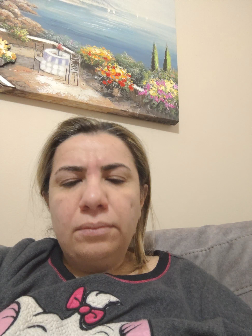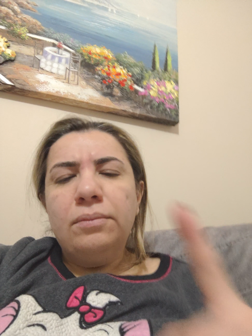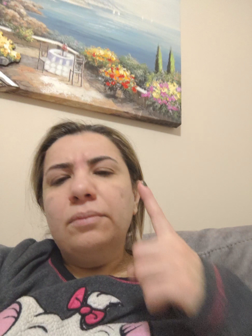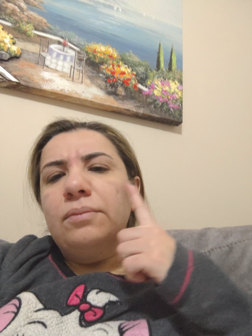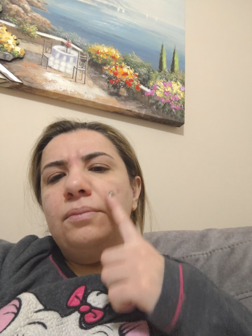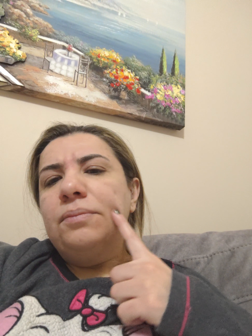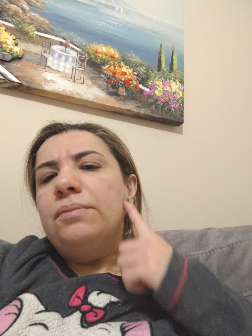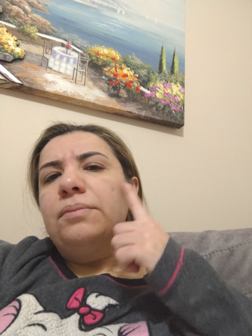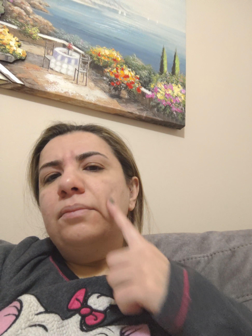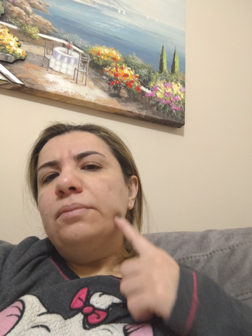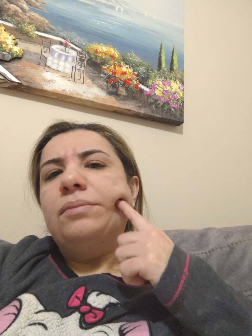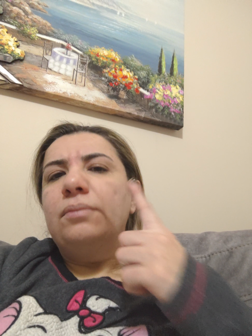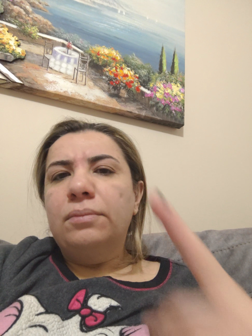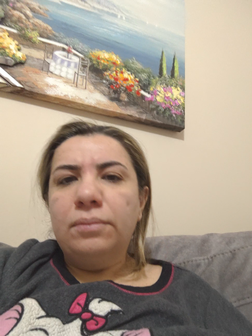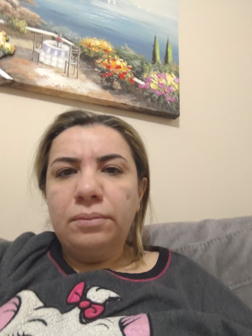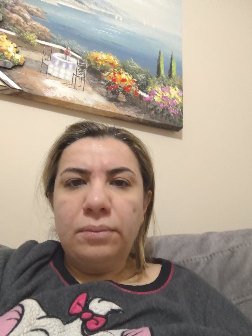cheek